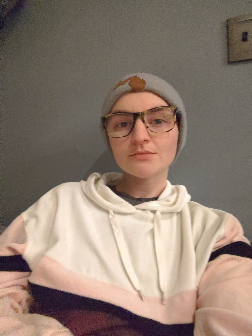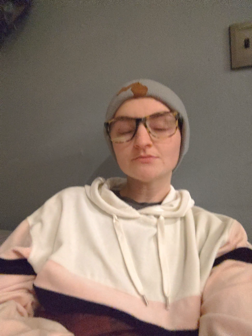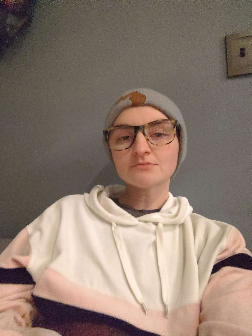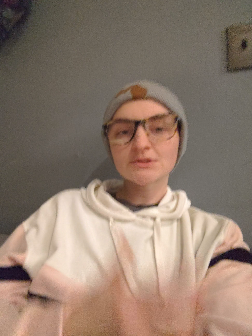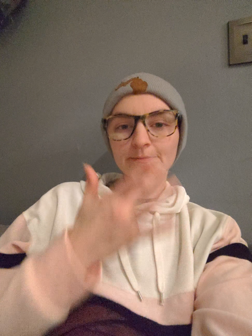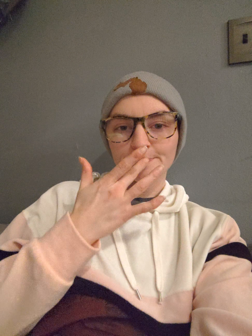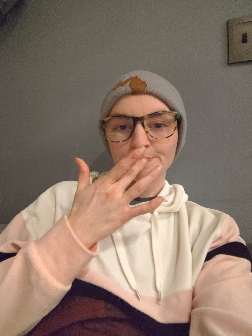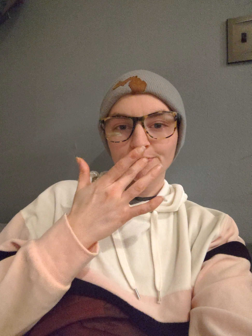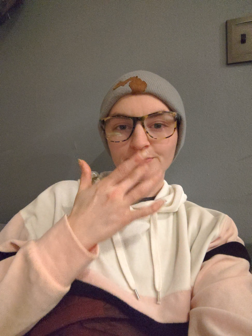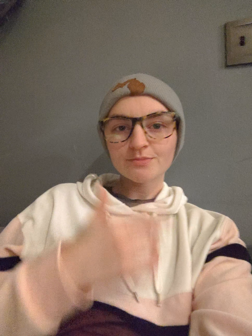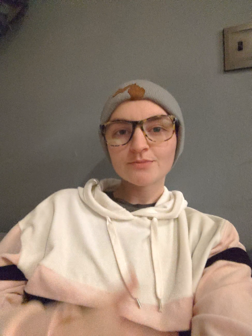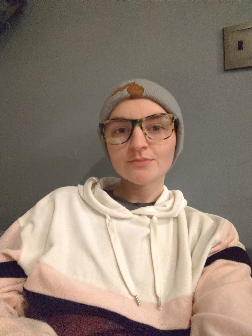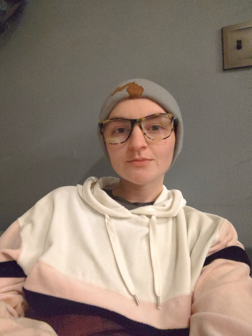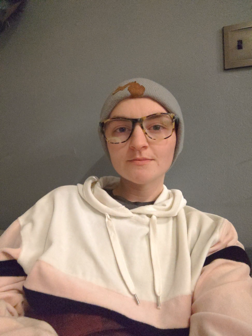taste